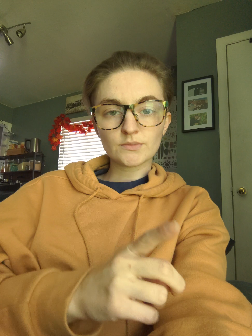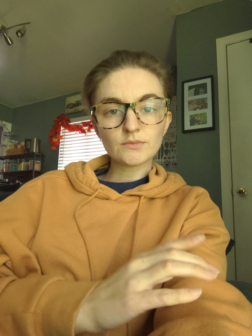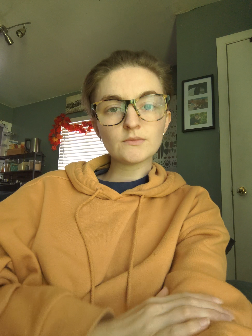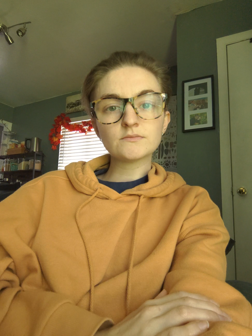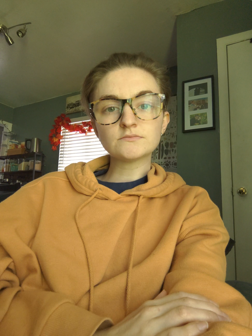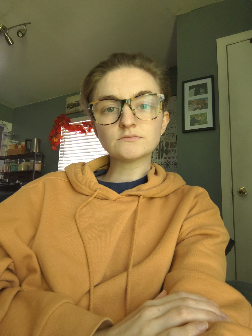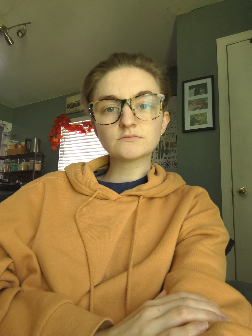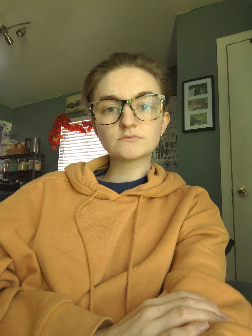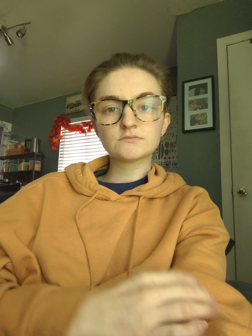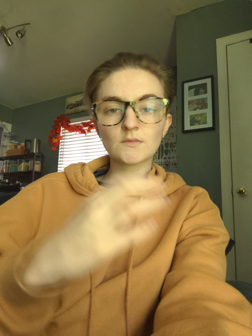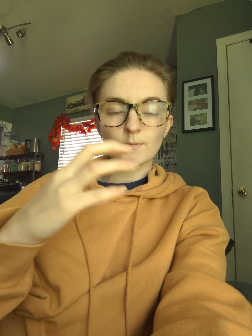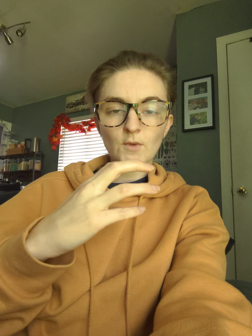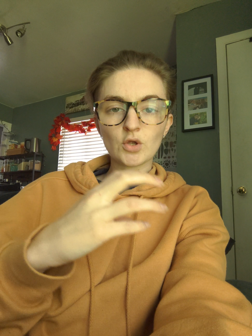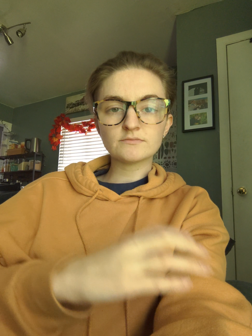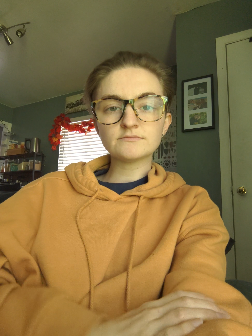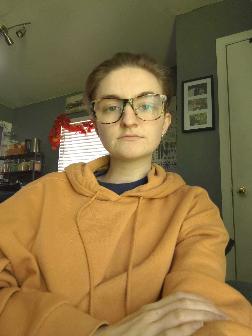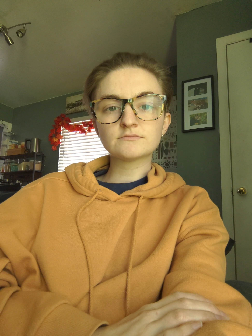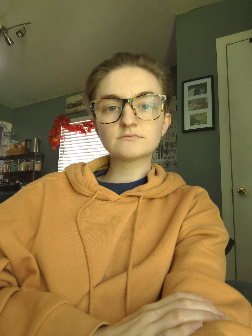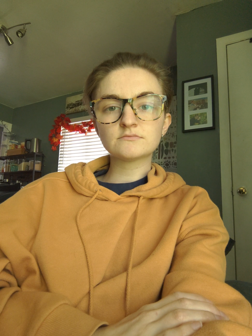ball